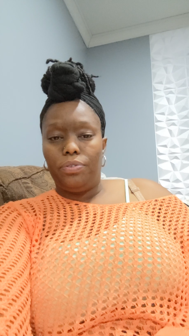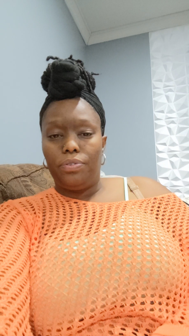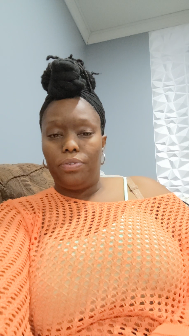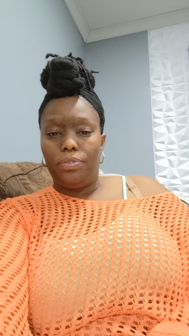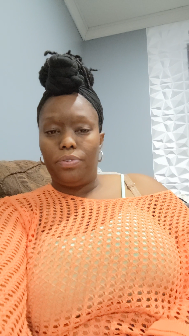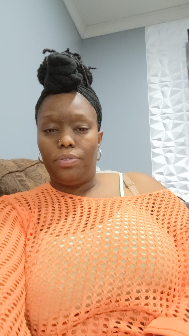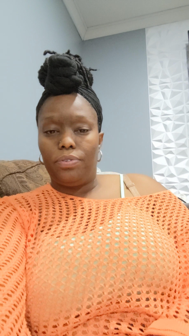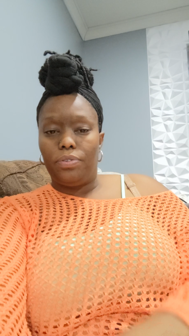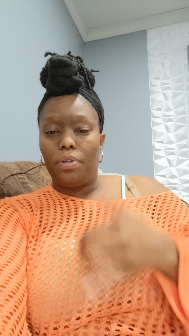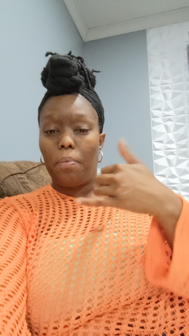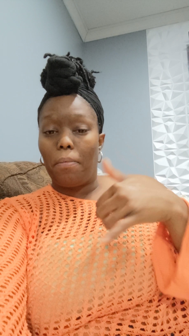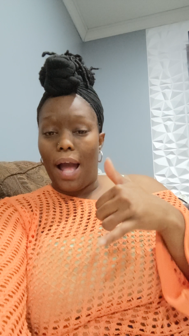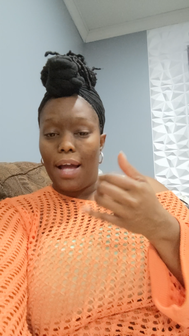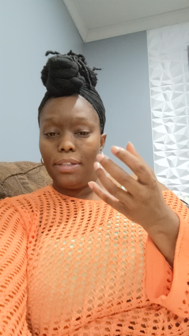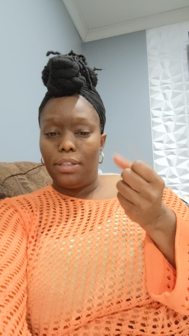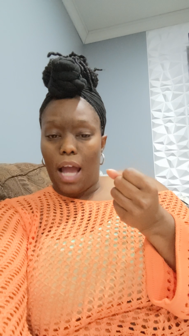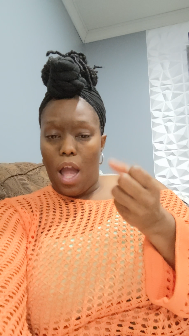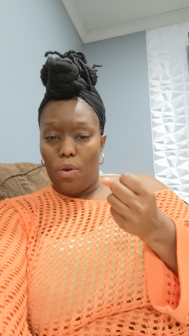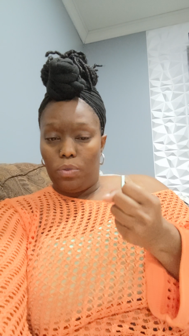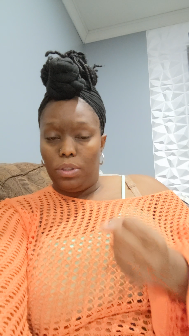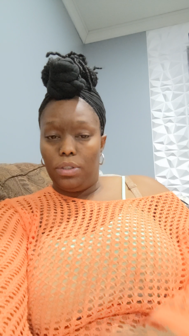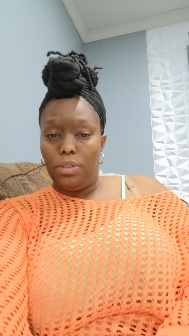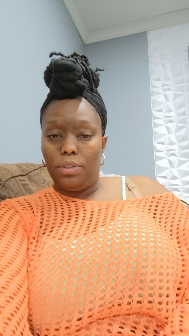play dough